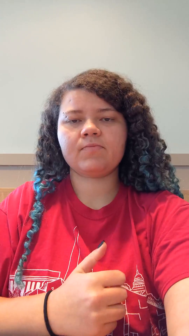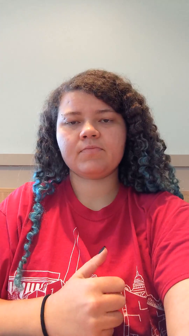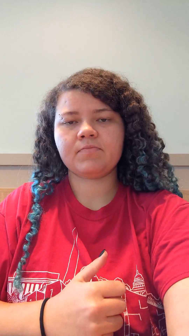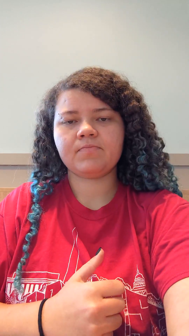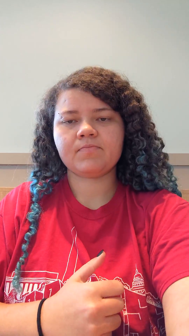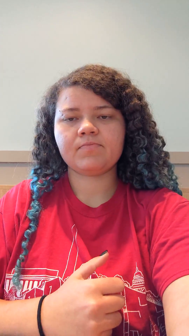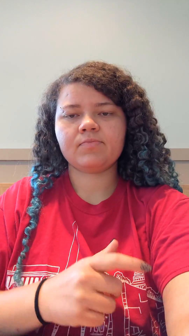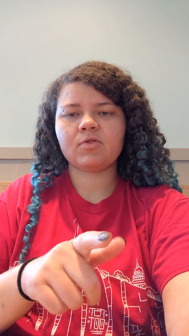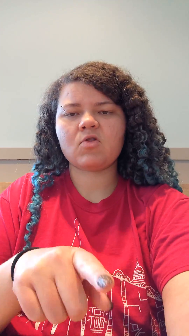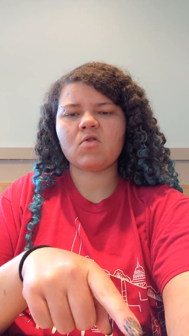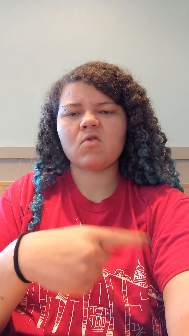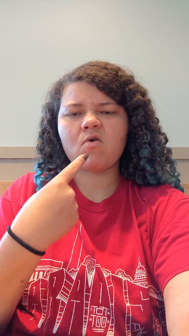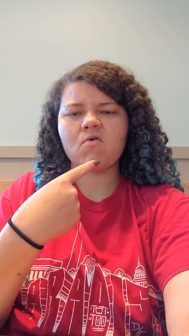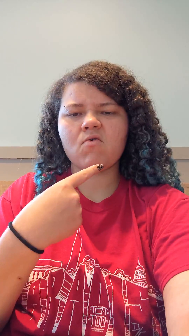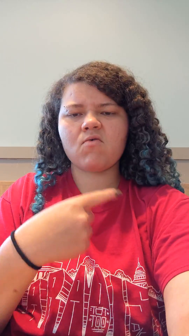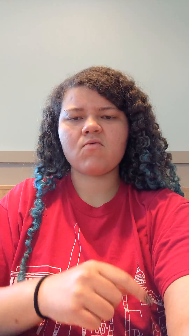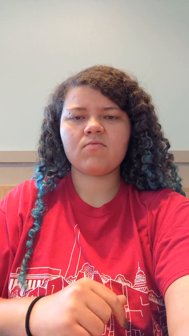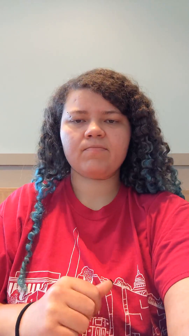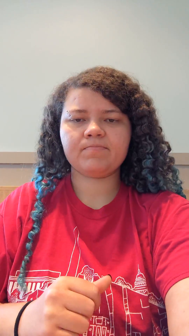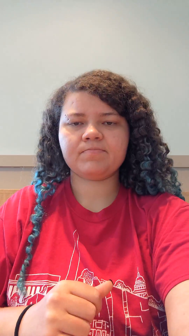long